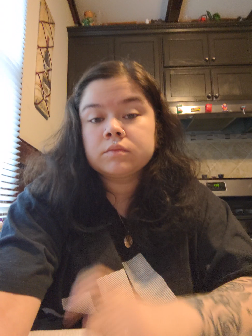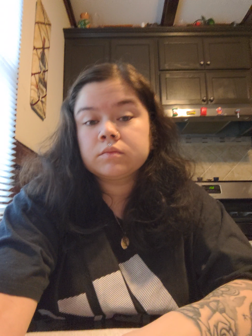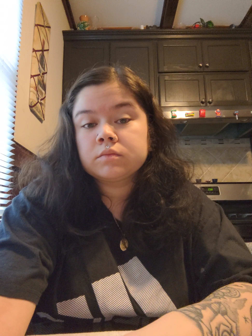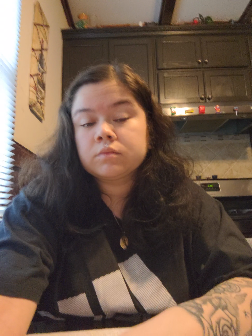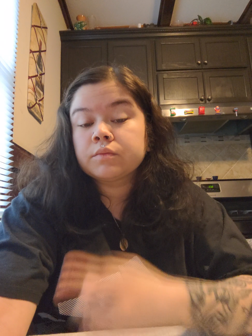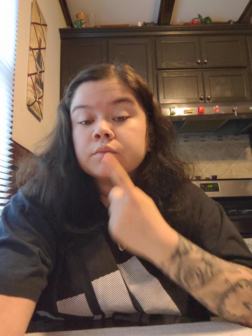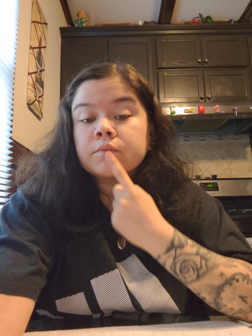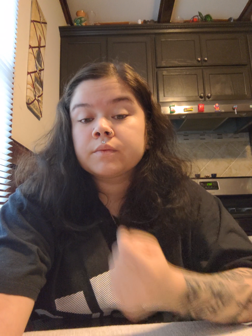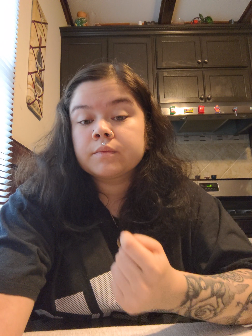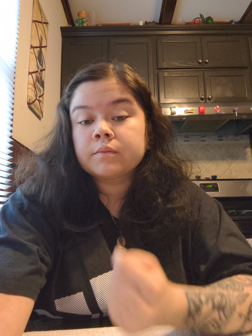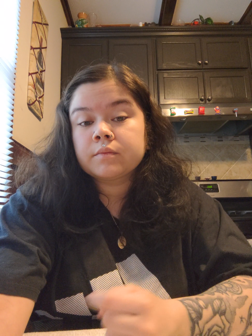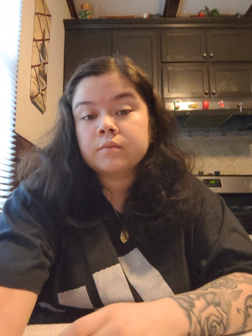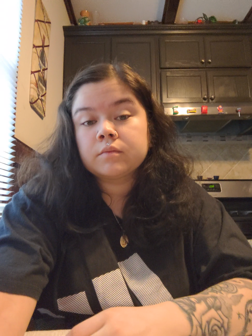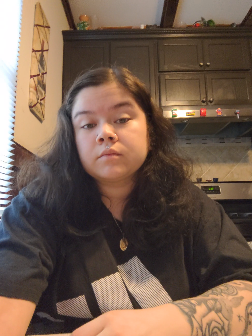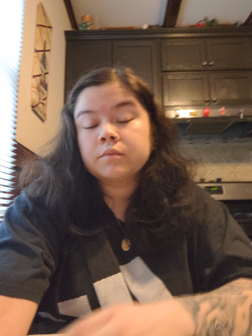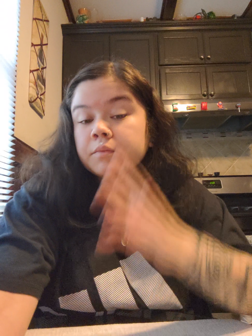red